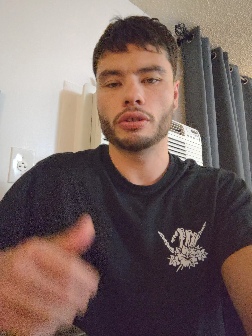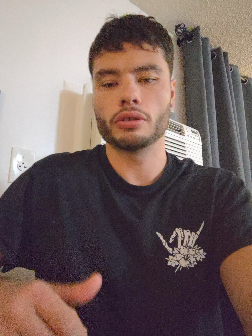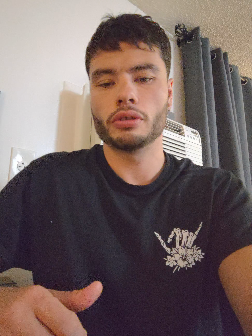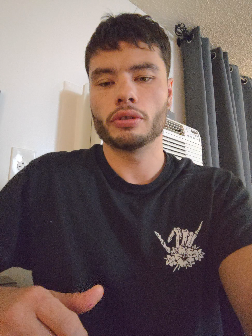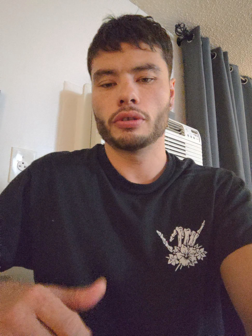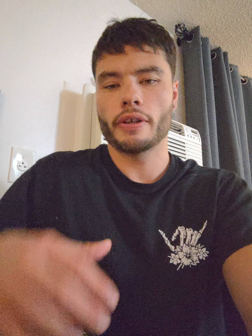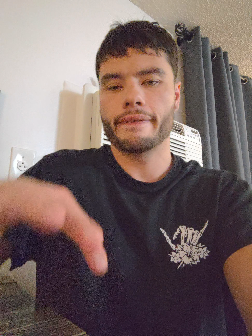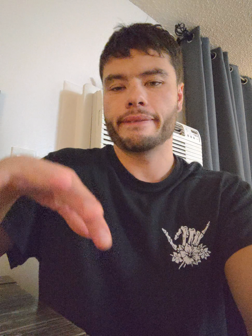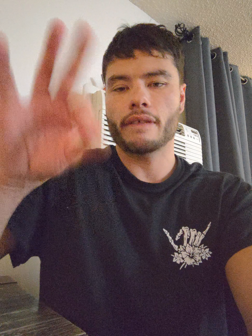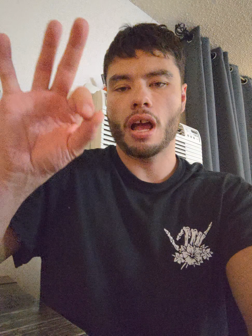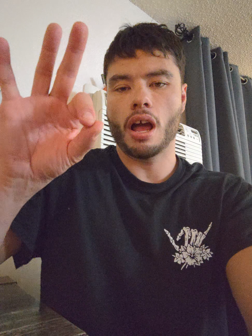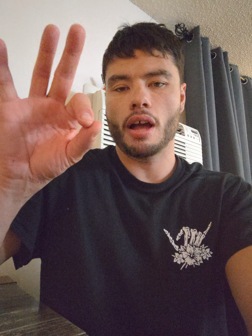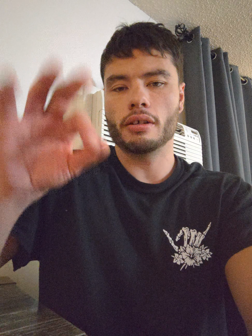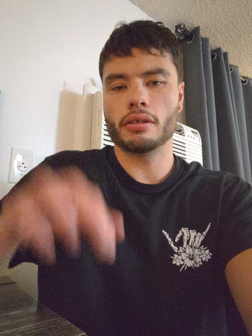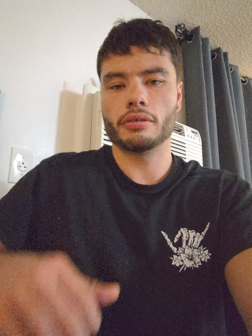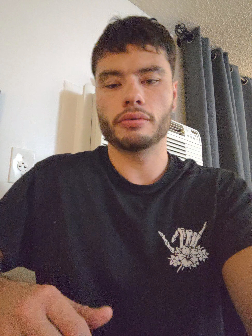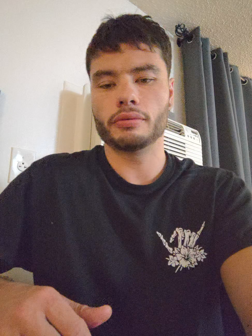find